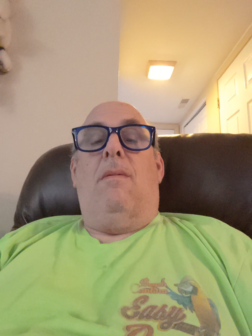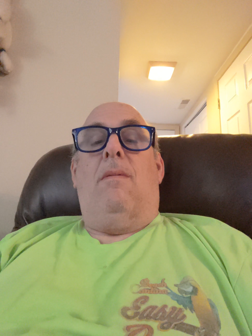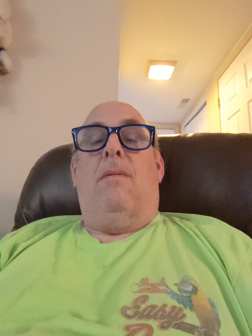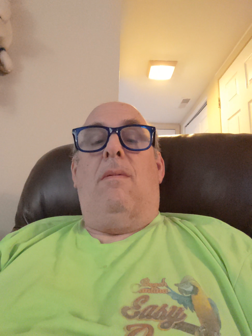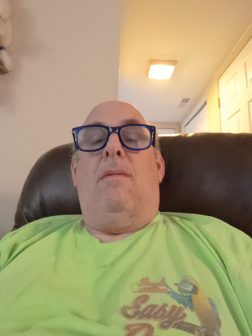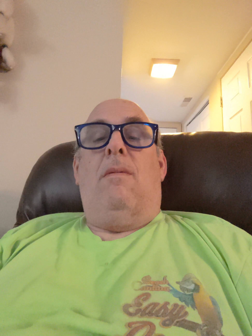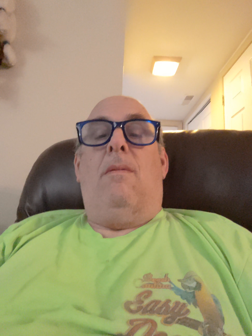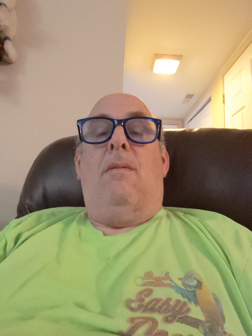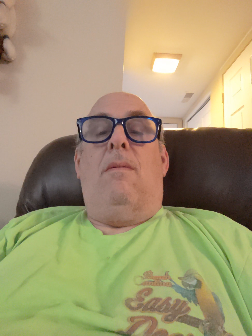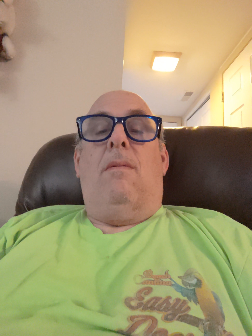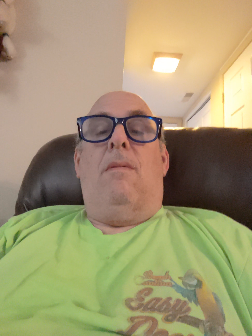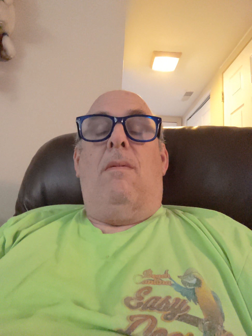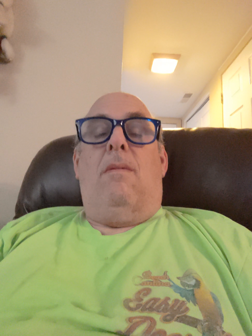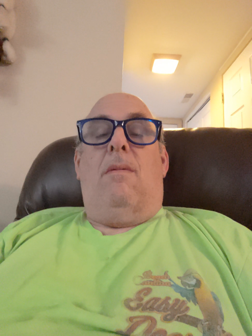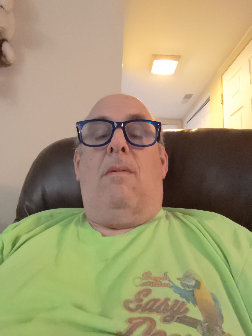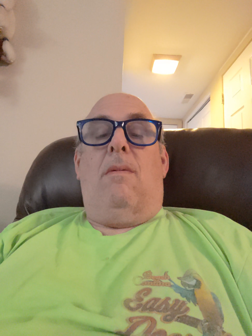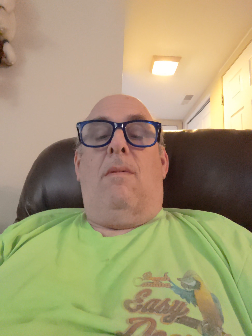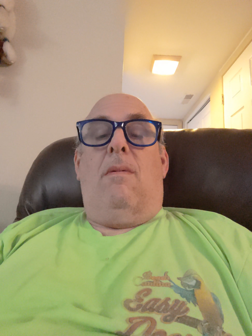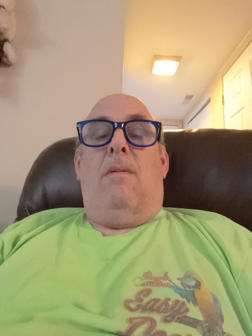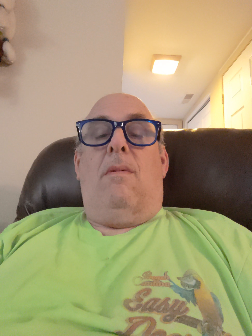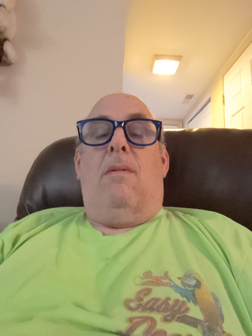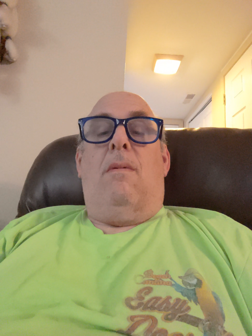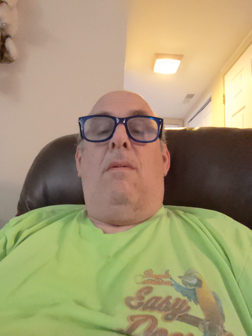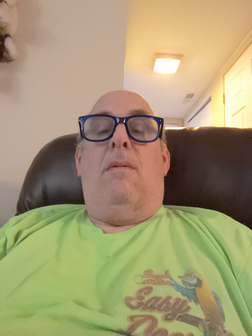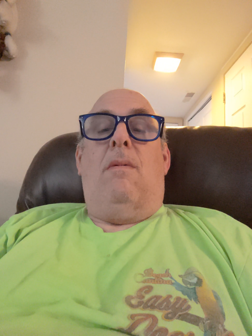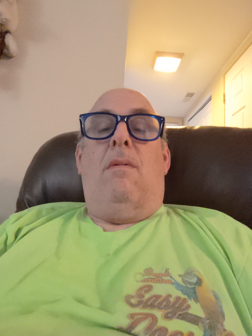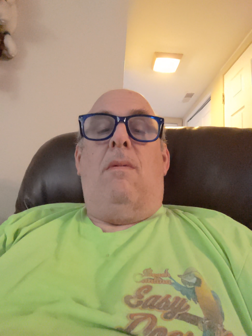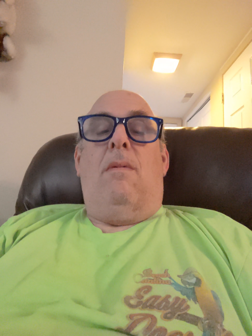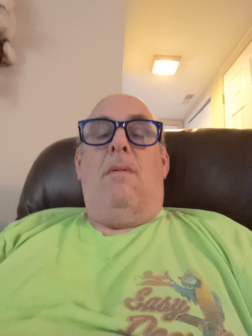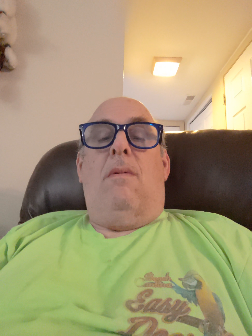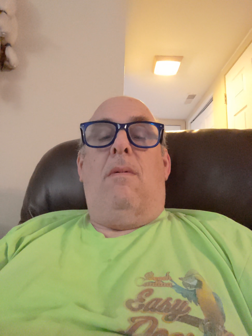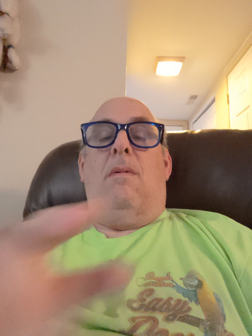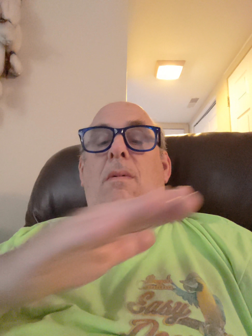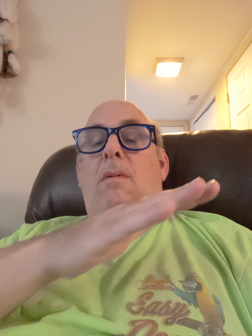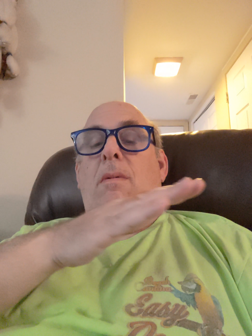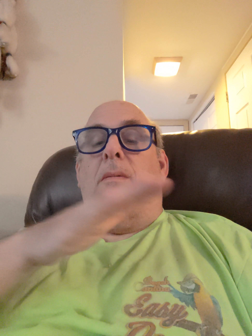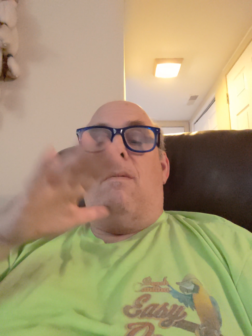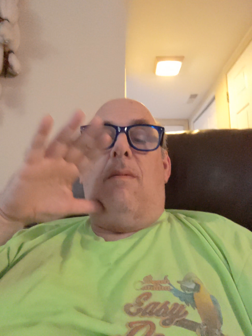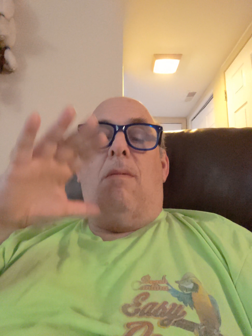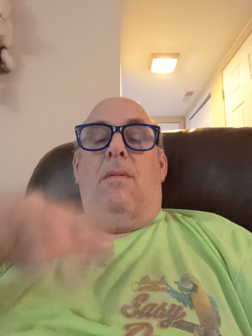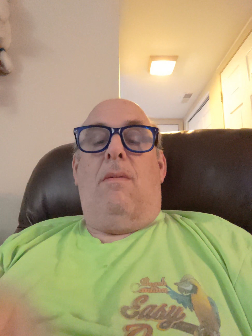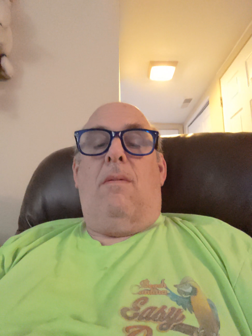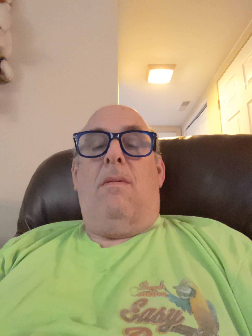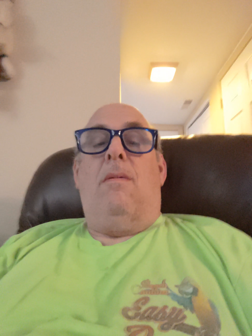farm